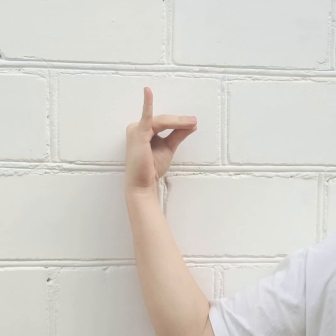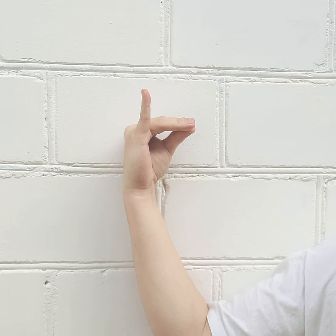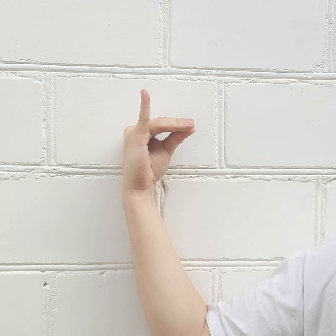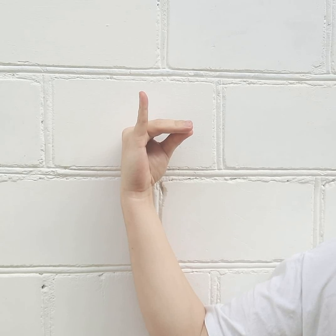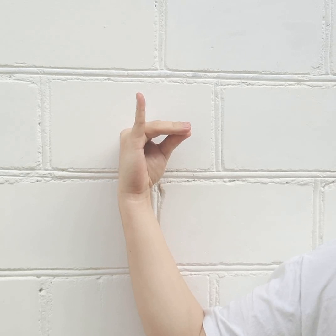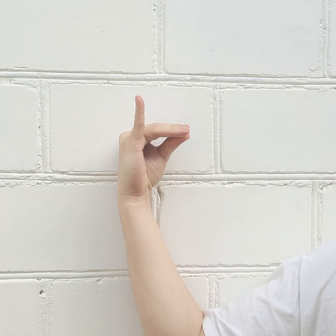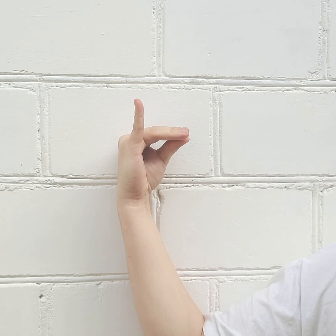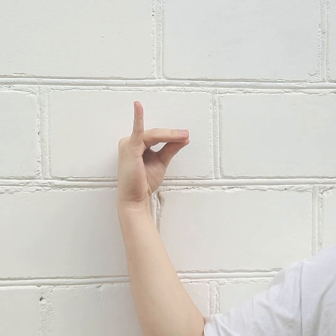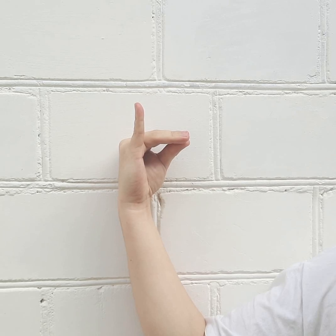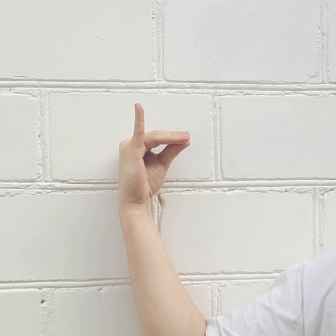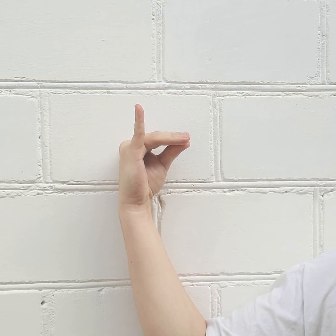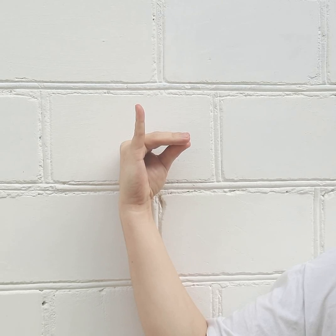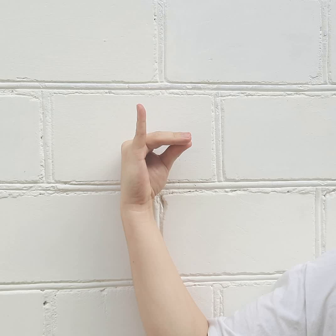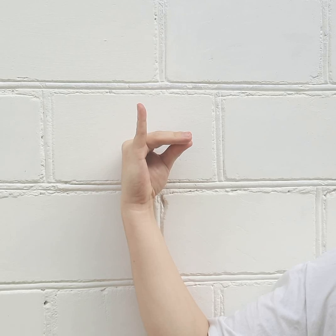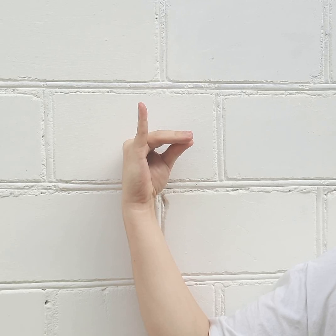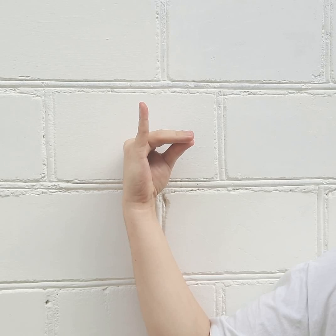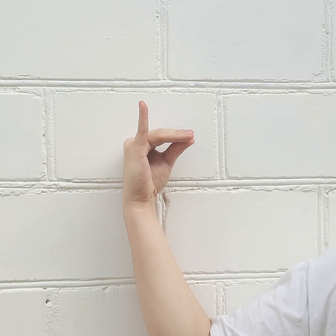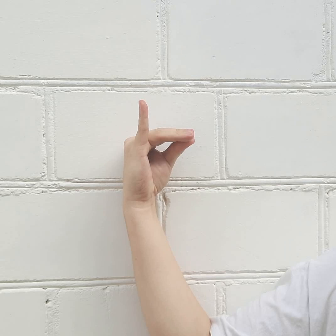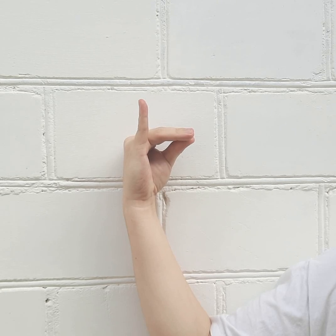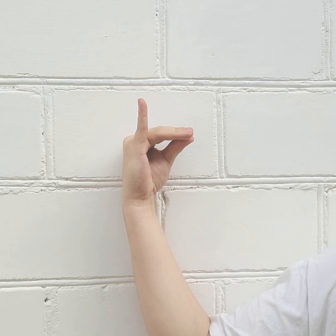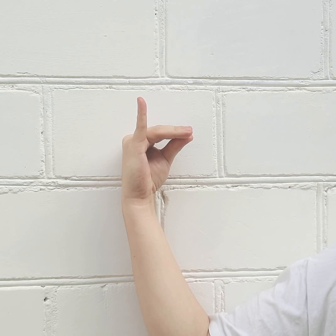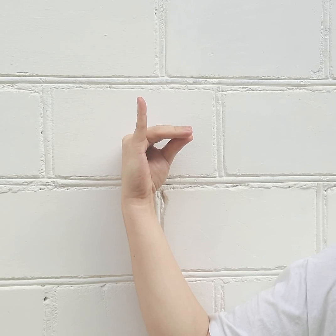Ю